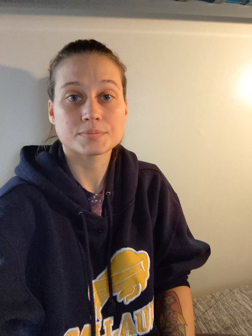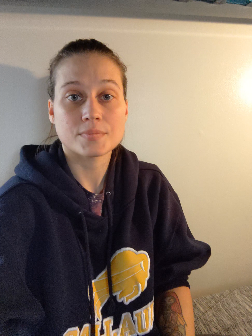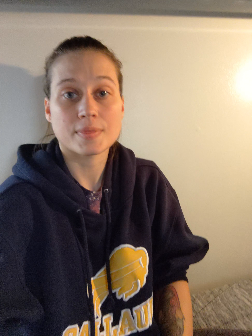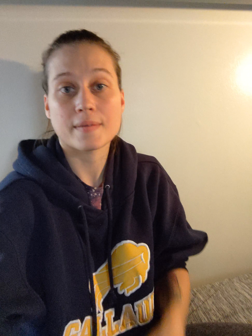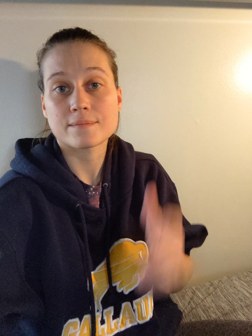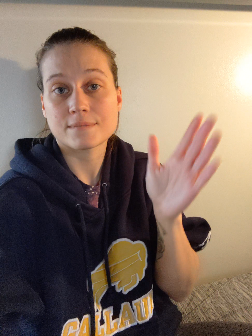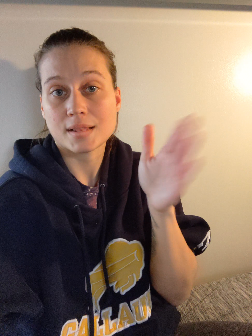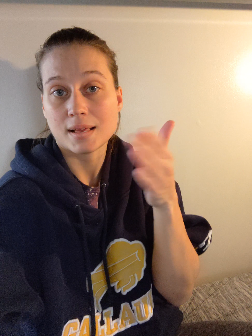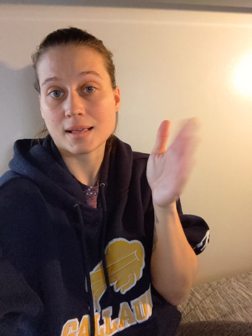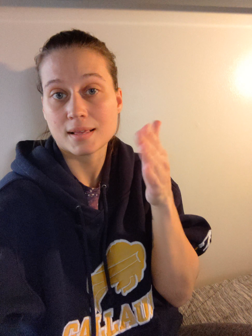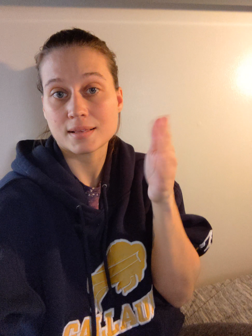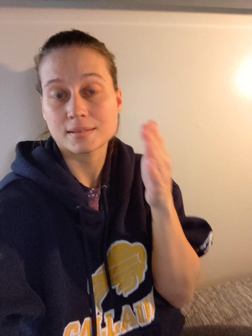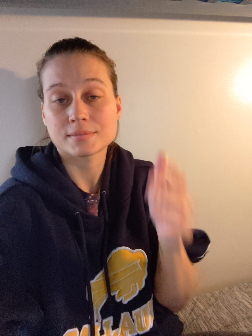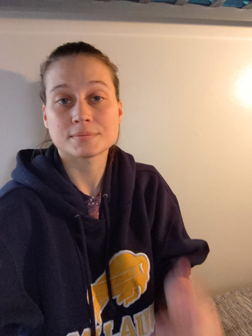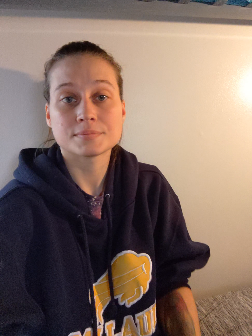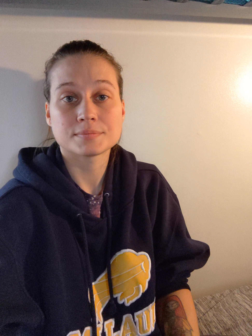flag